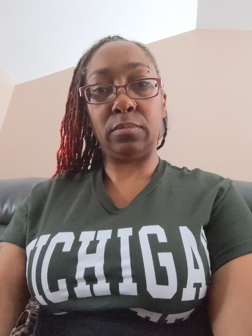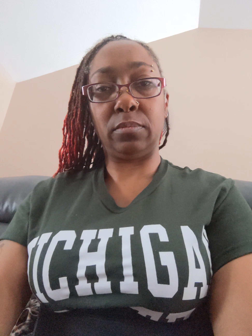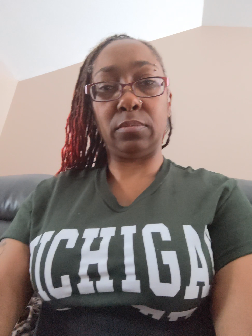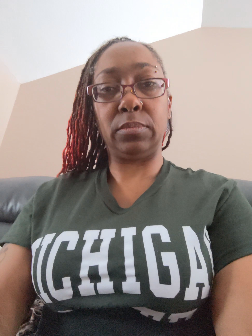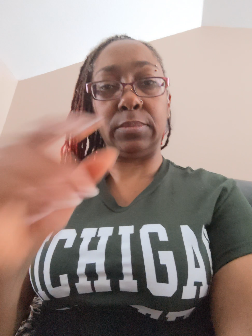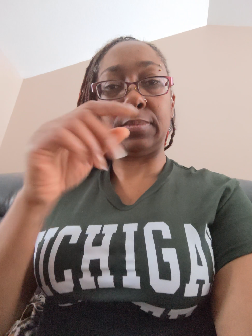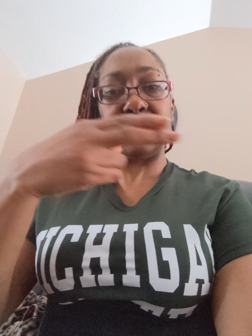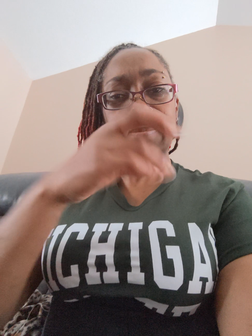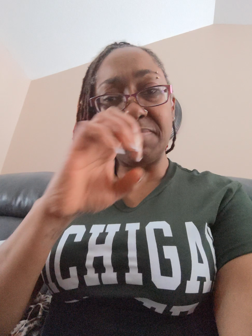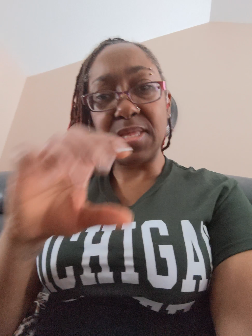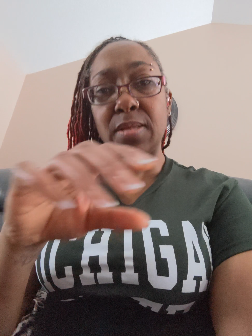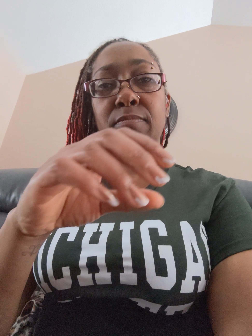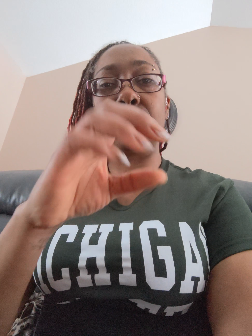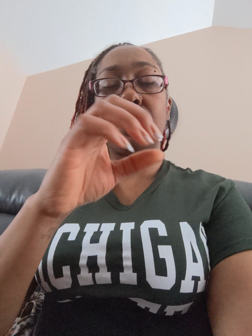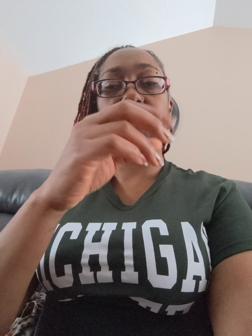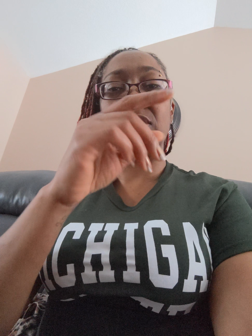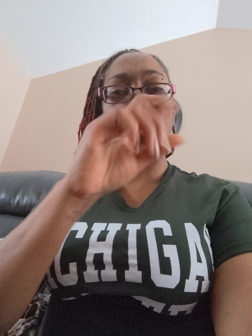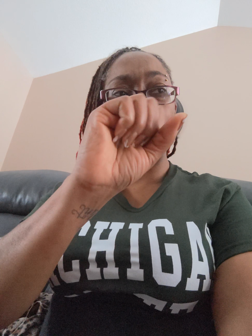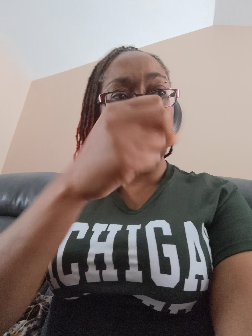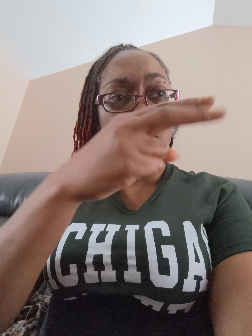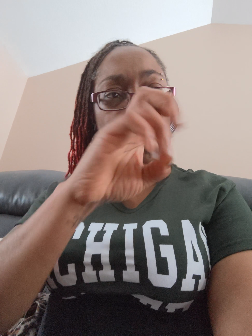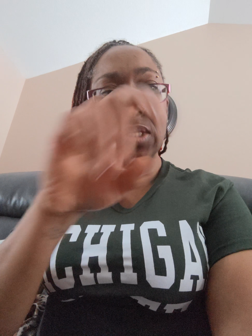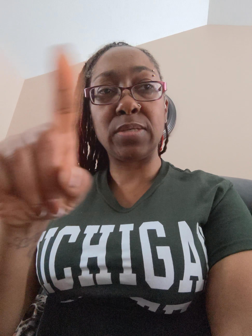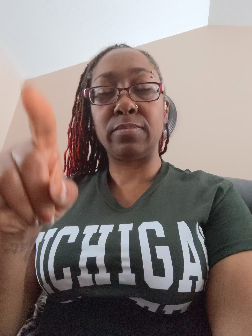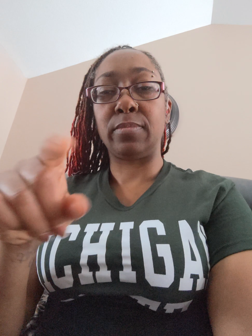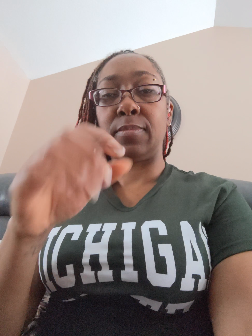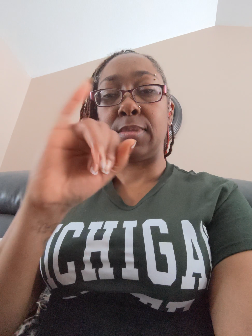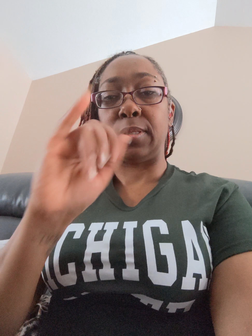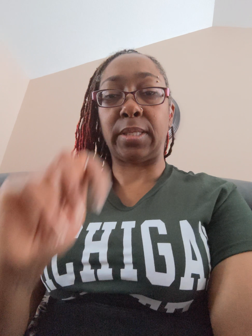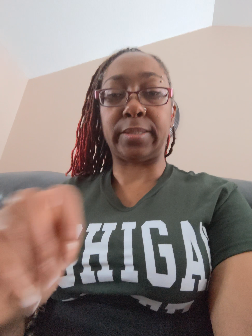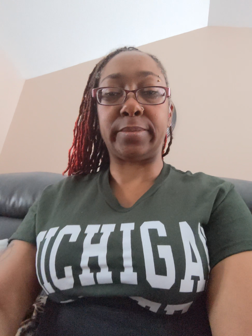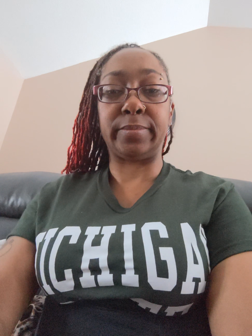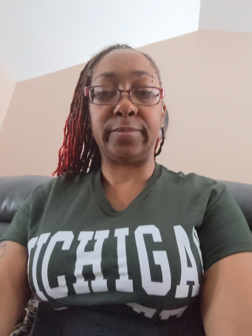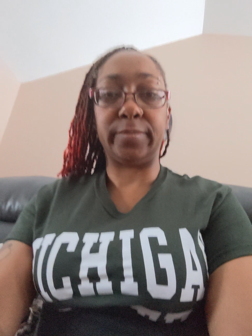he/she/it